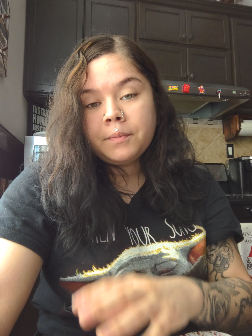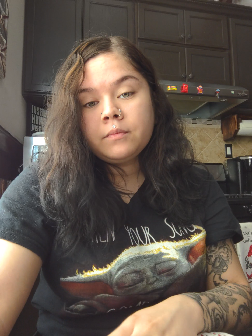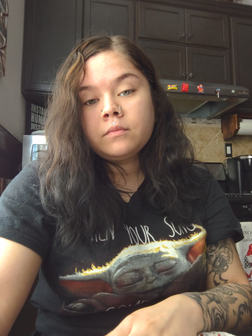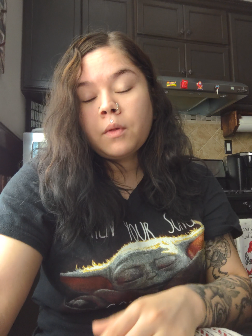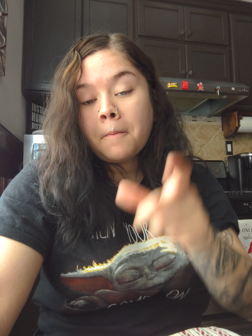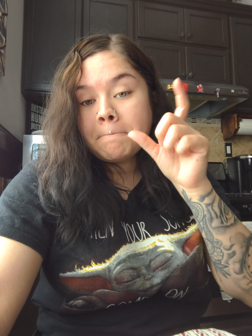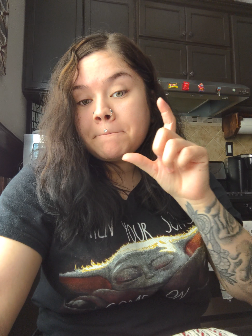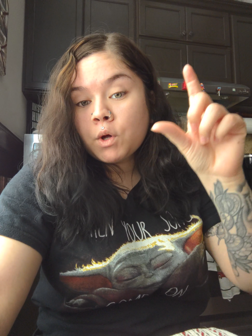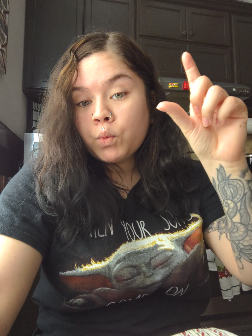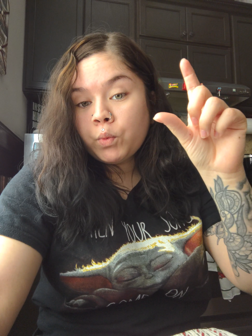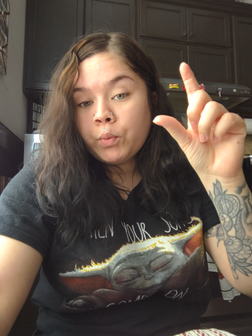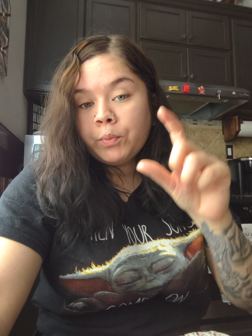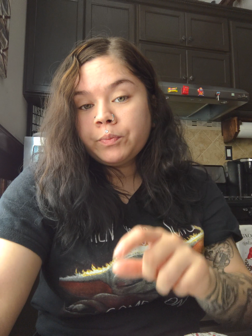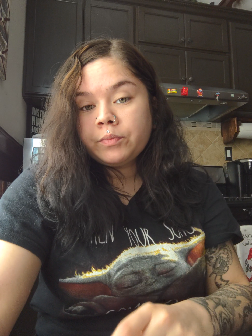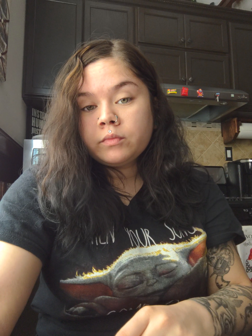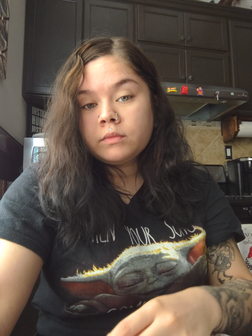moon